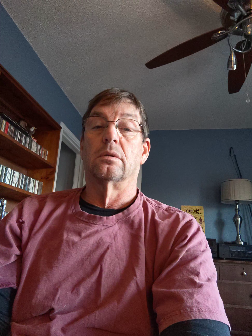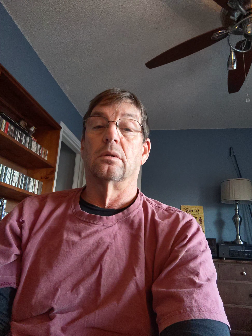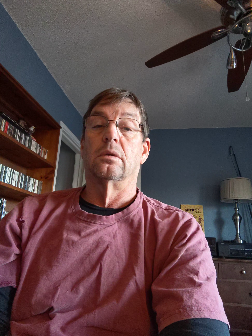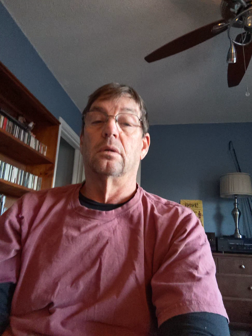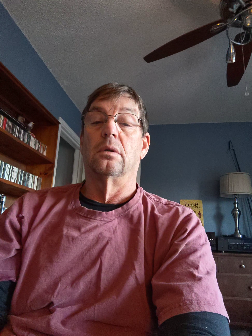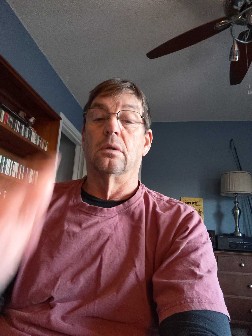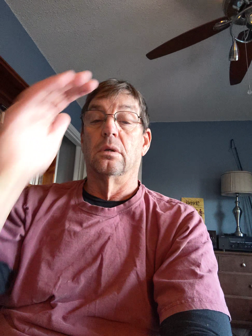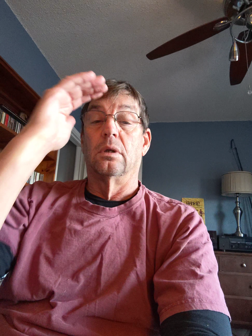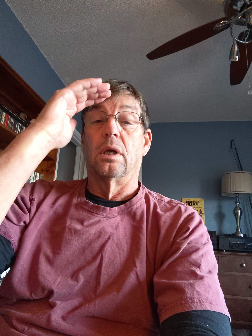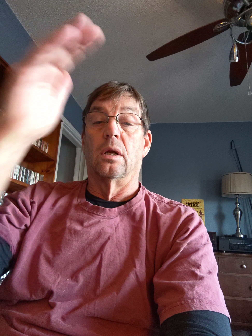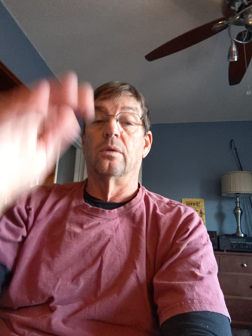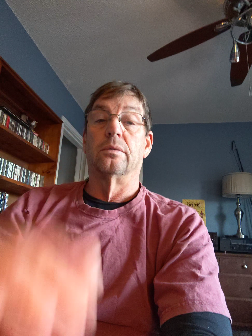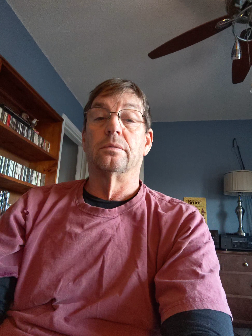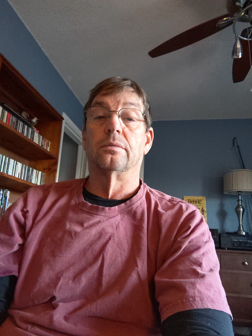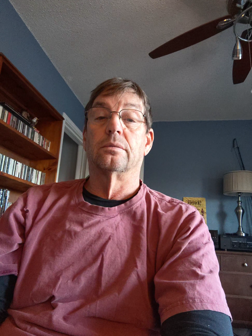hello